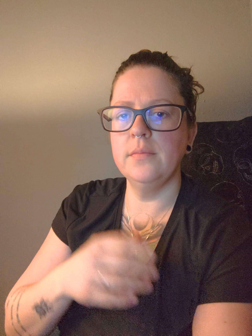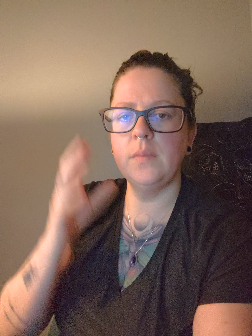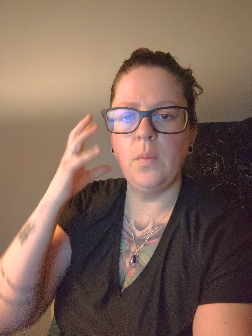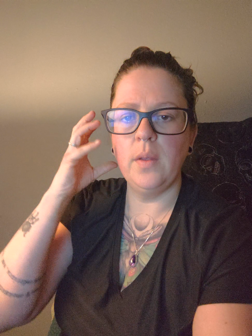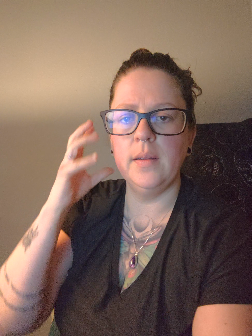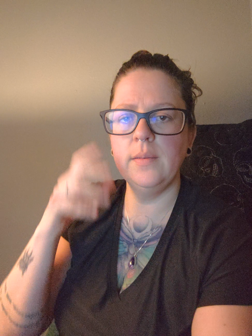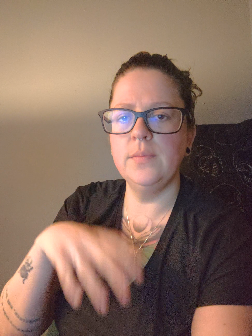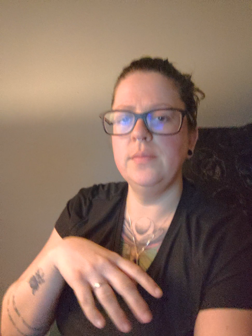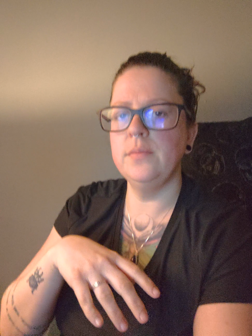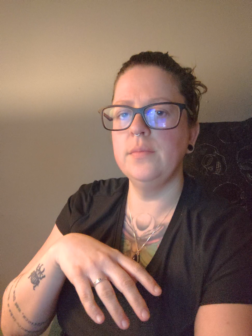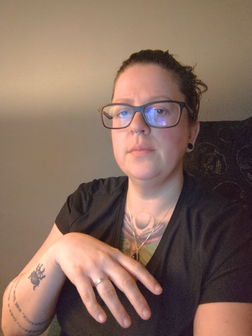radio